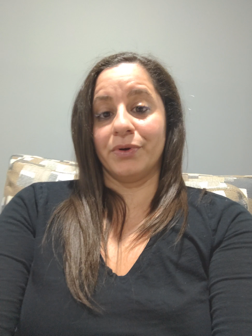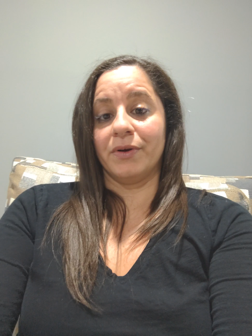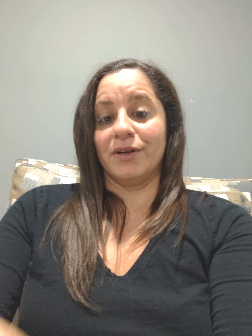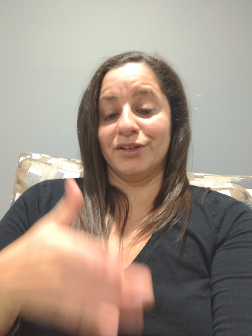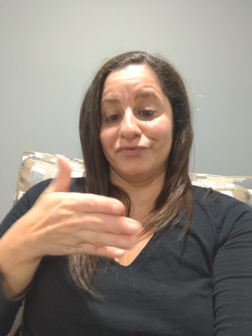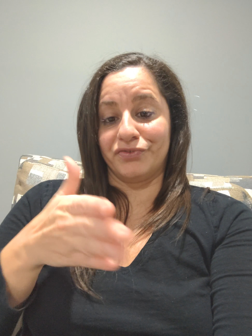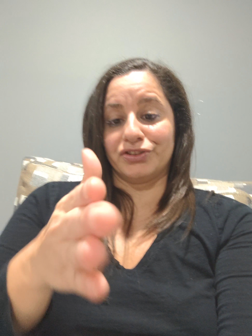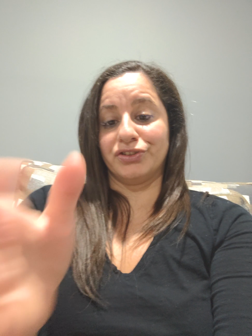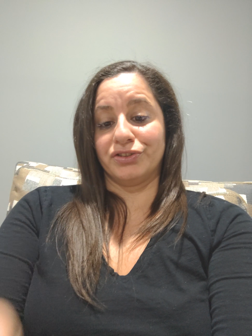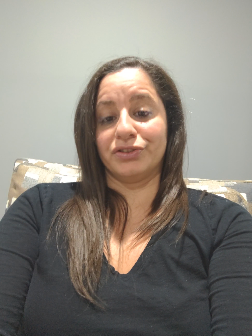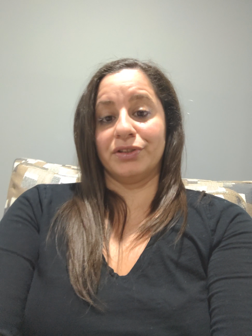fish